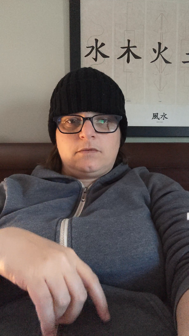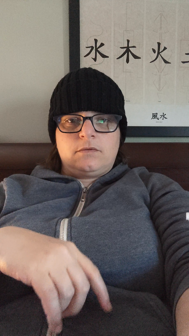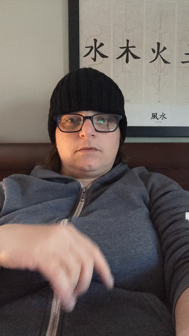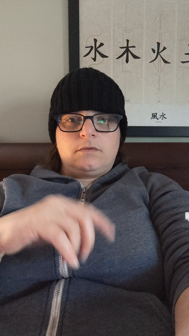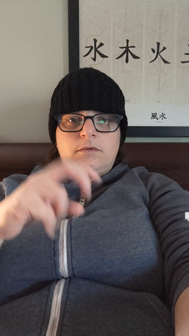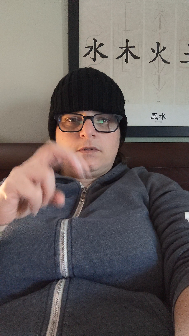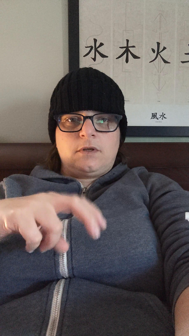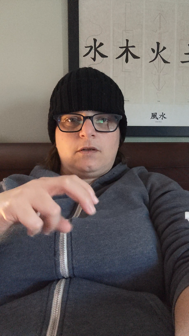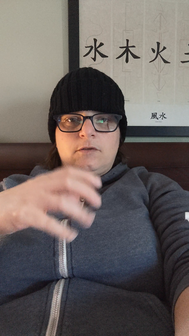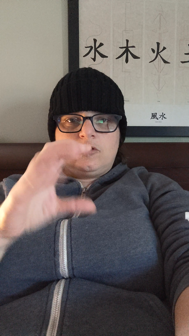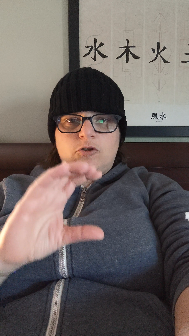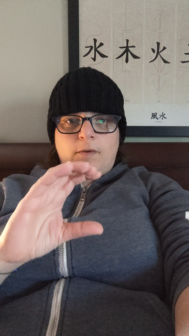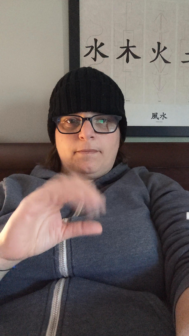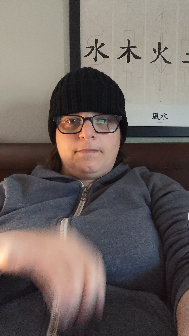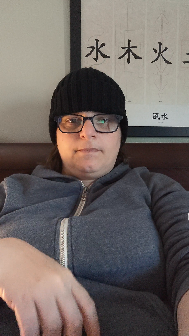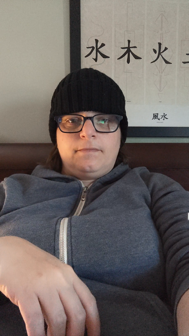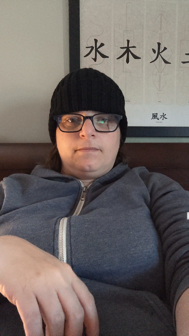potato chip